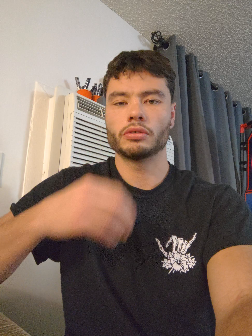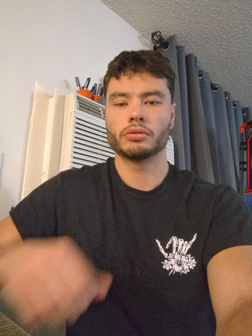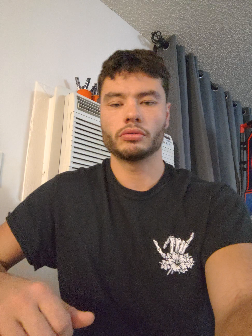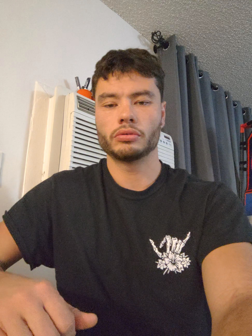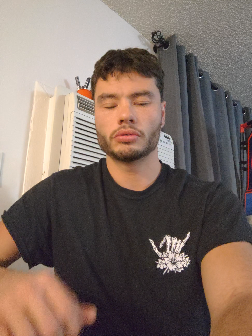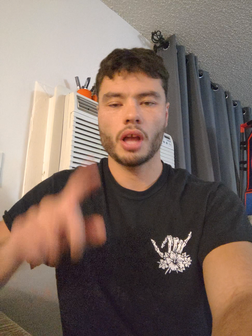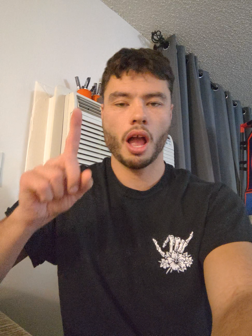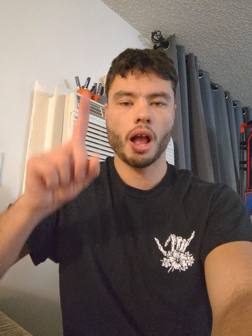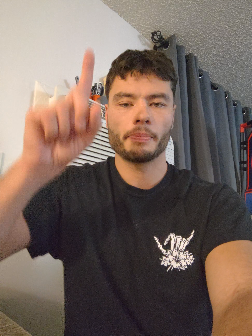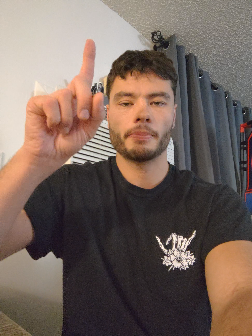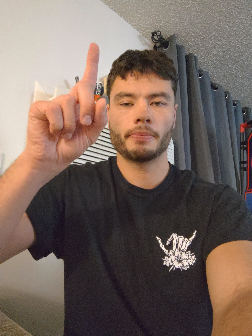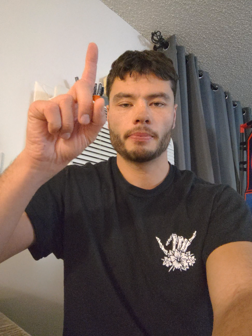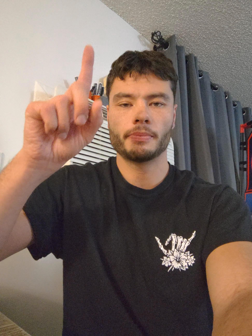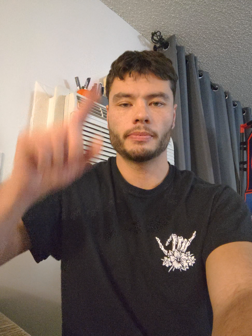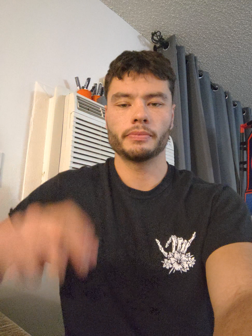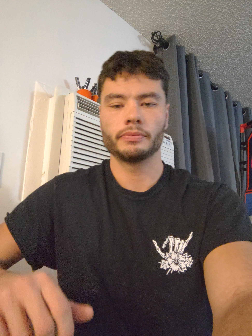up